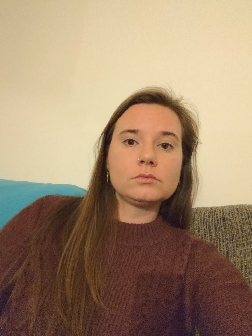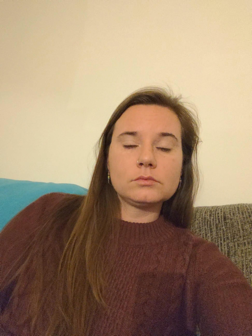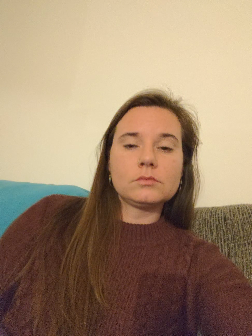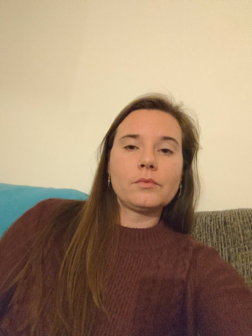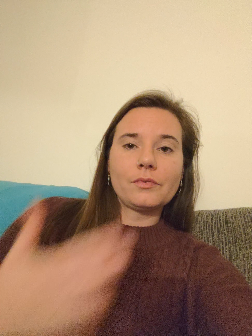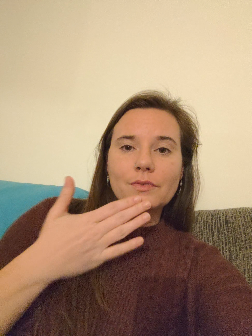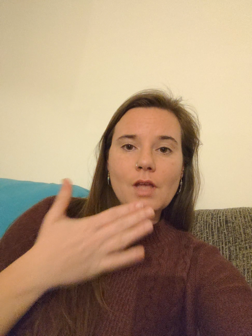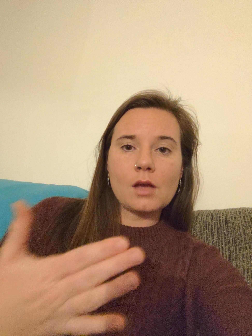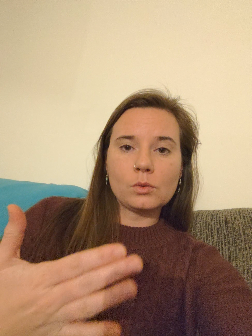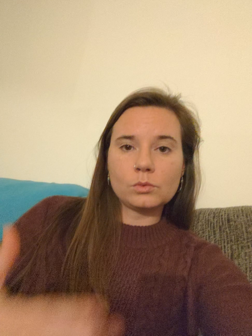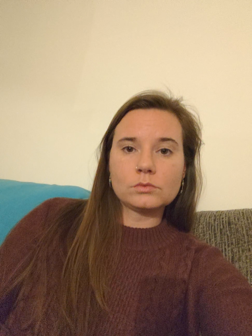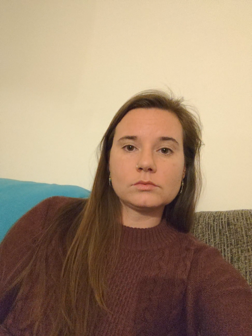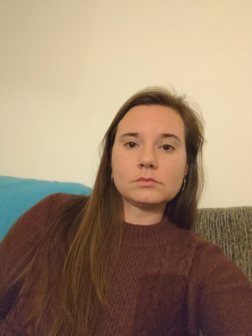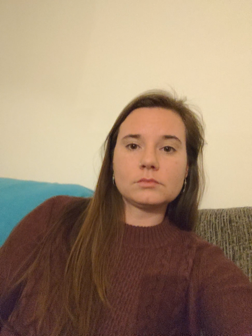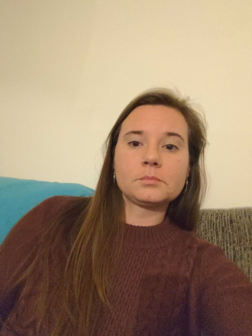thank you